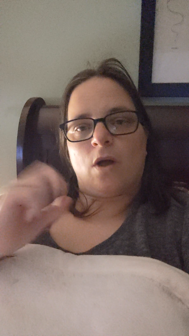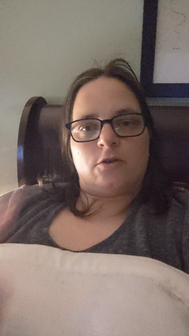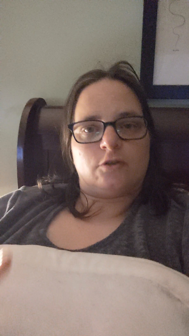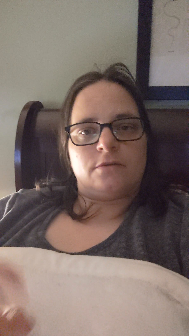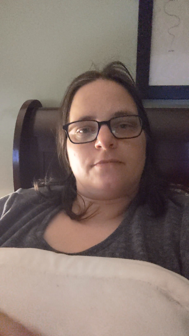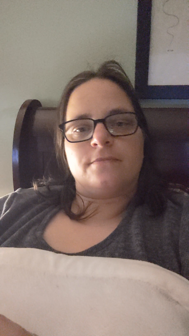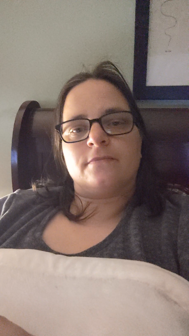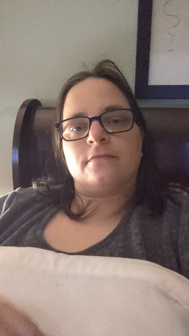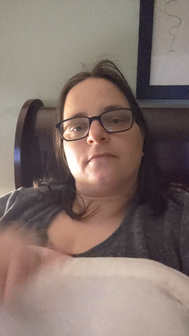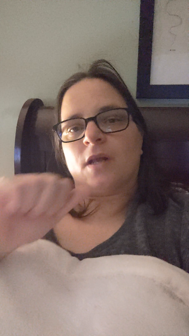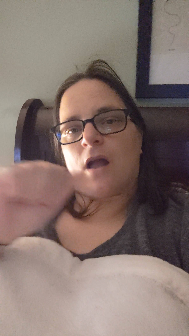a